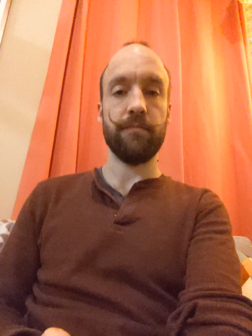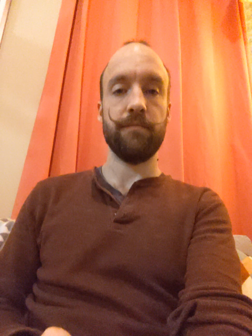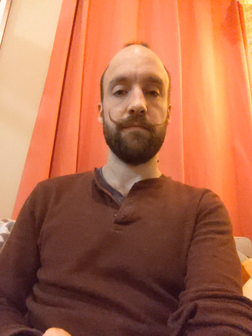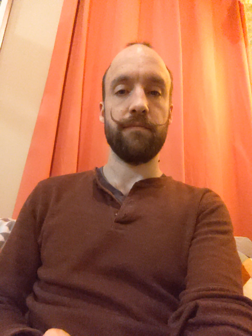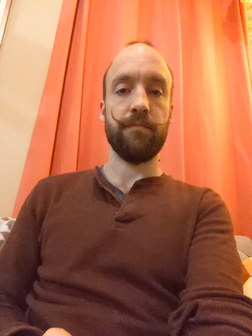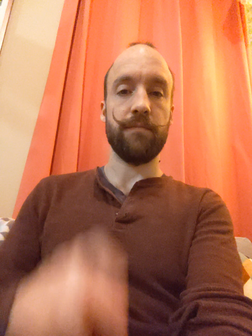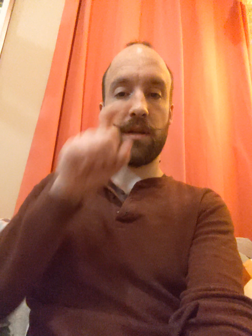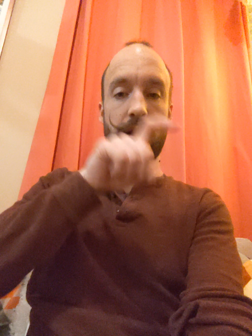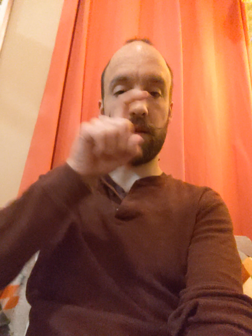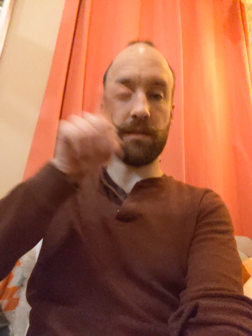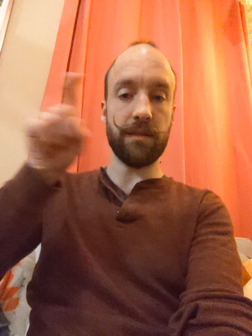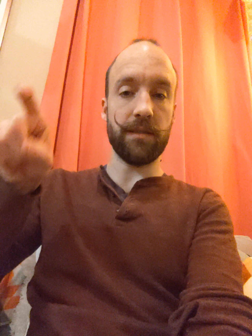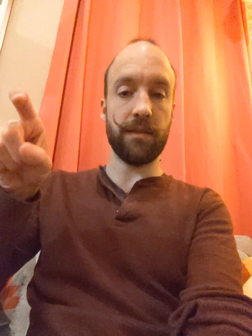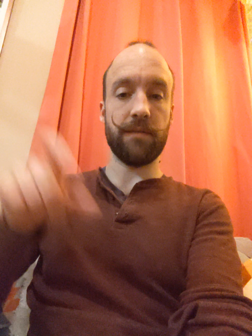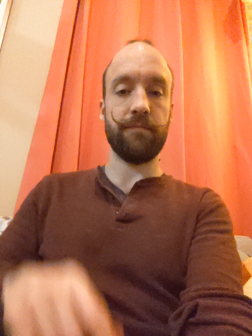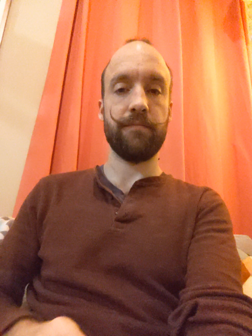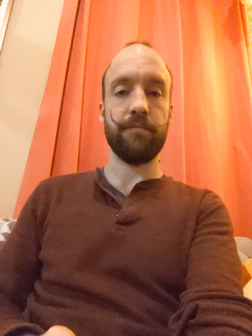closet